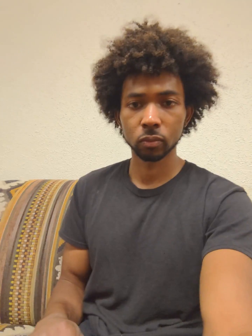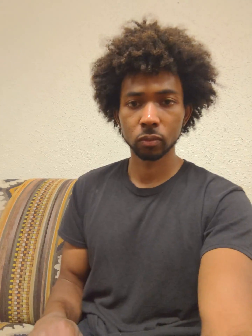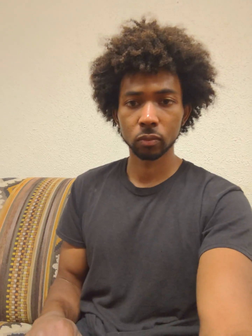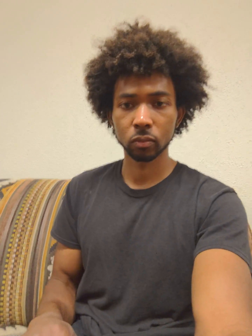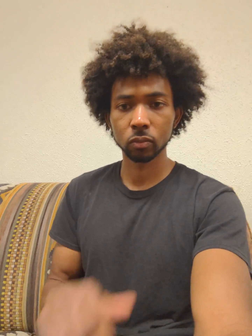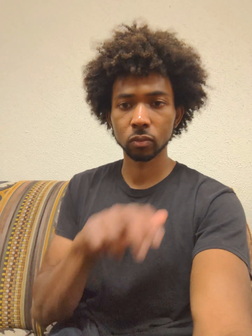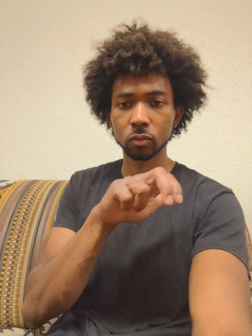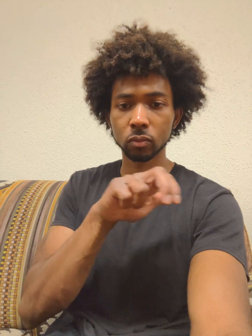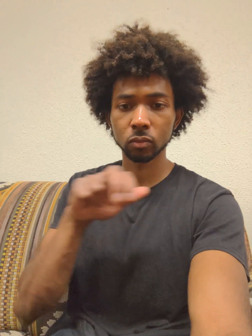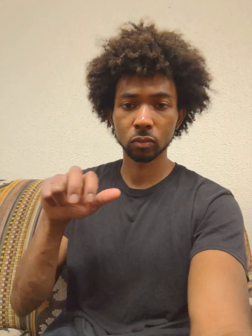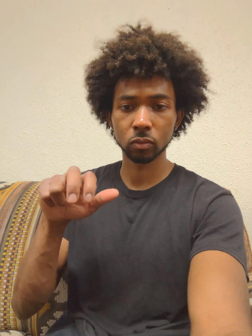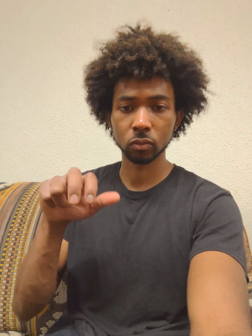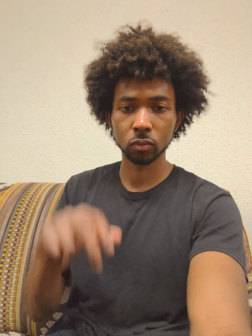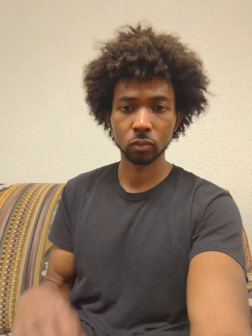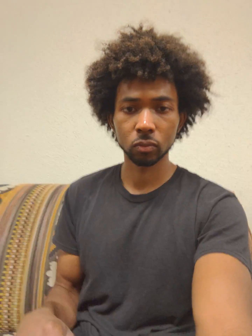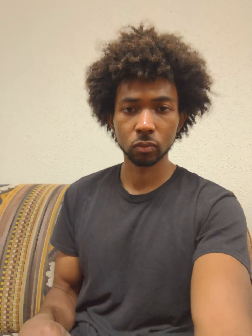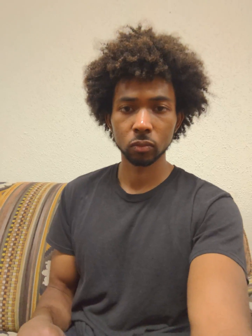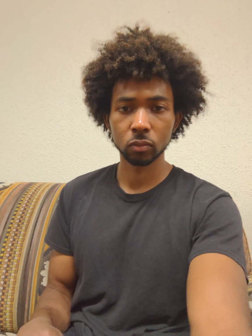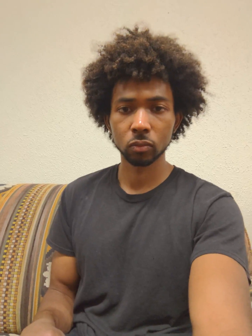couch